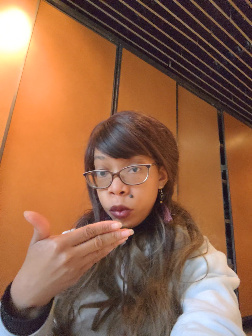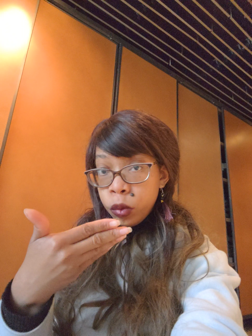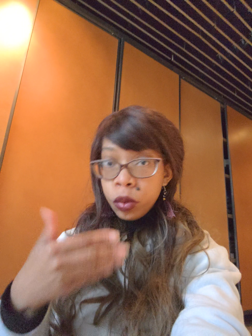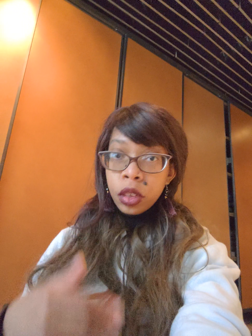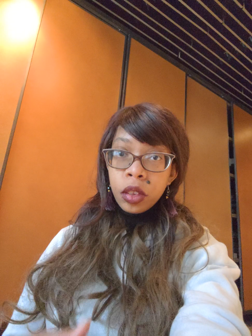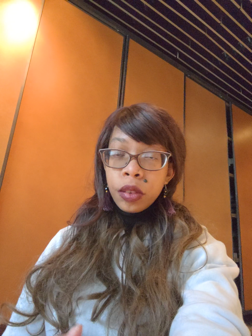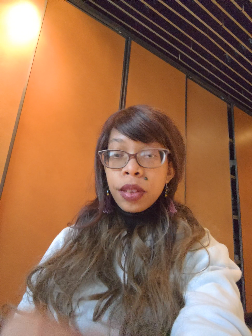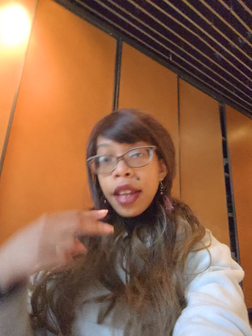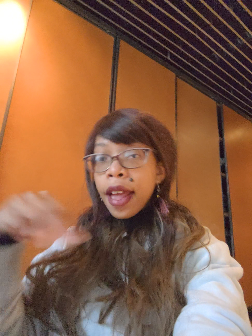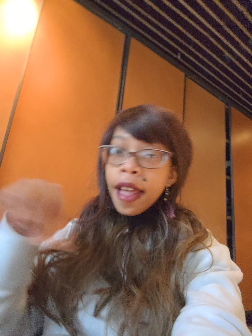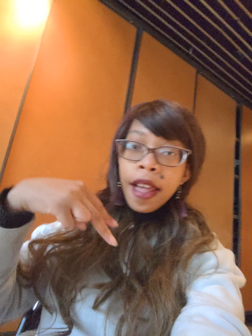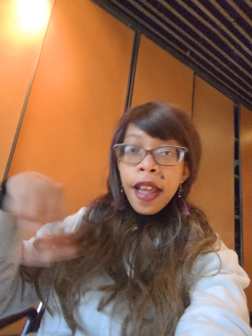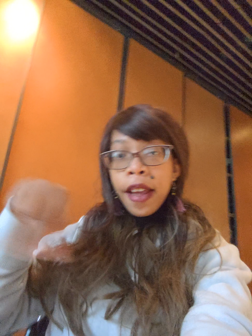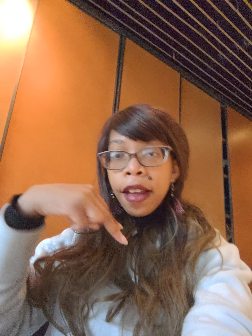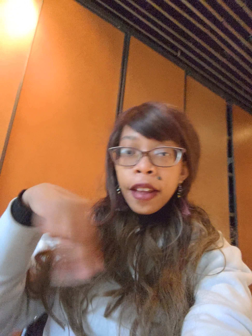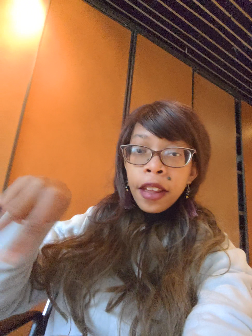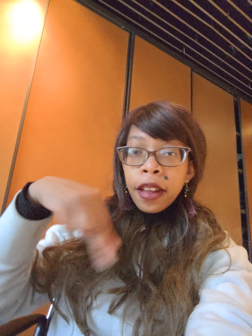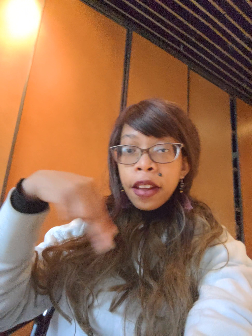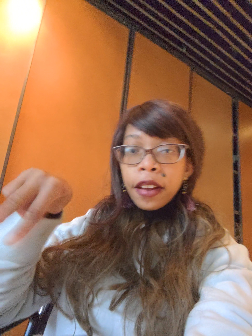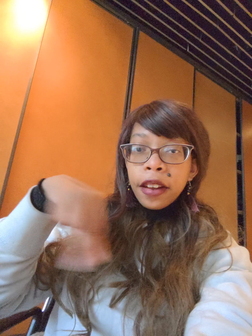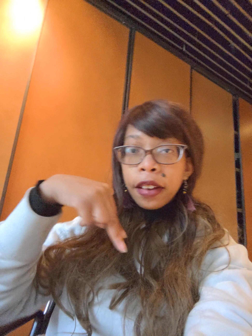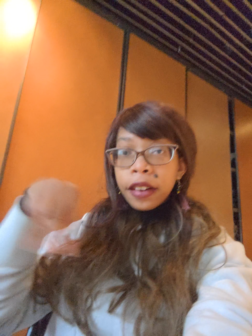dance